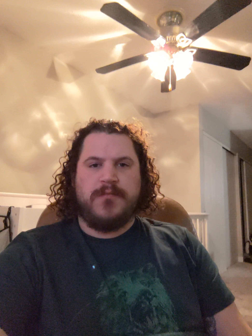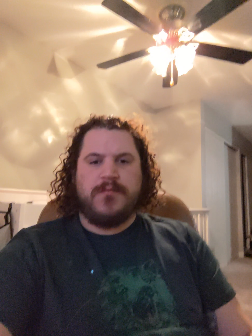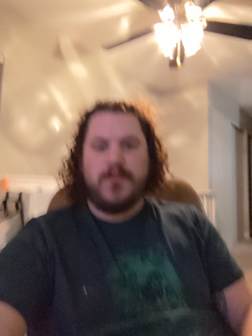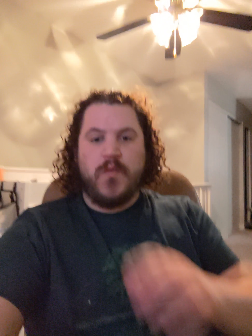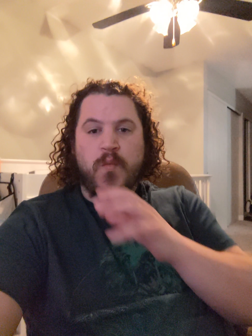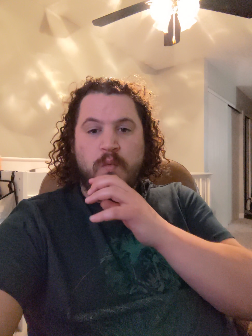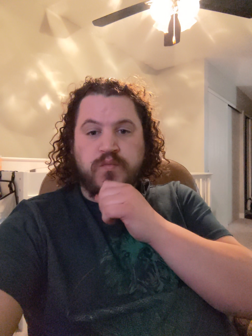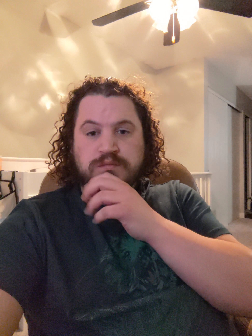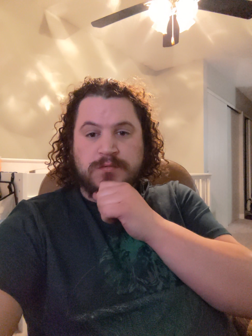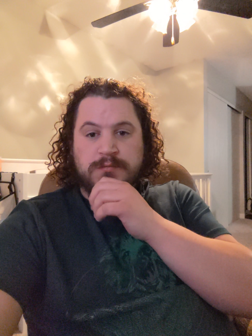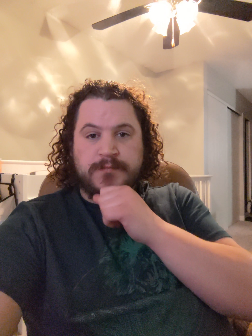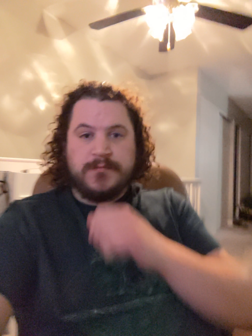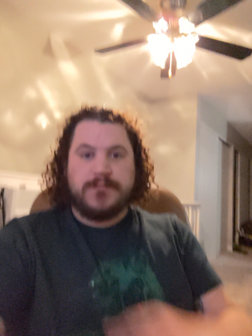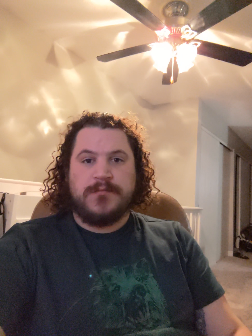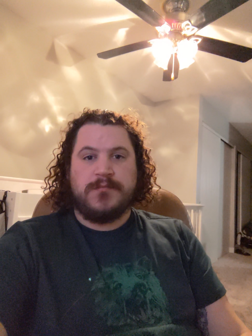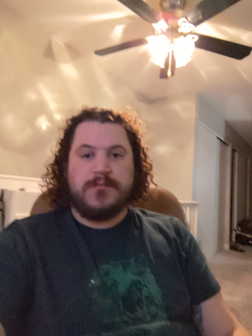orange